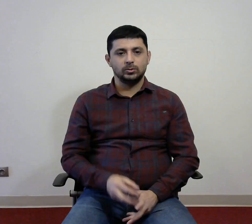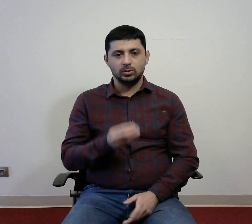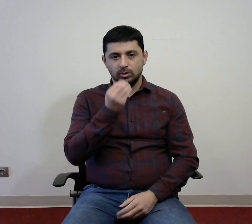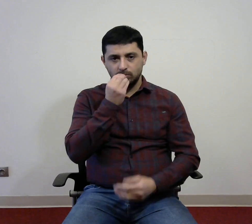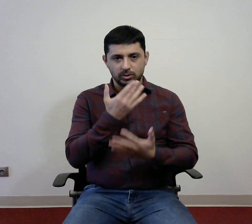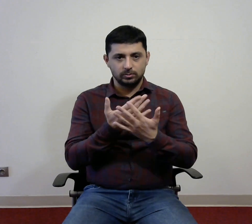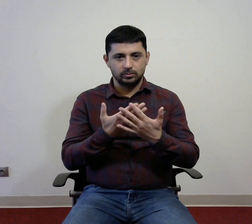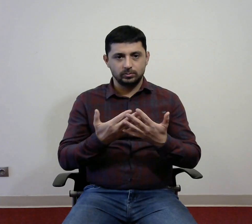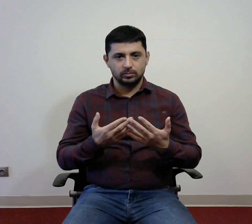ərzaq